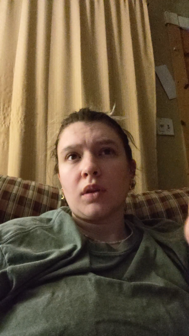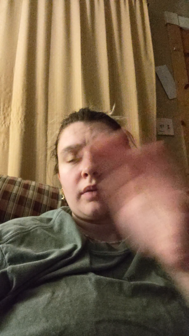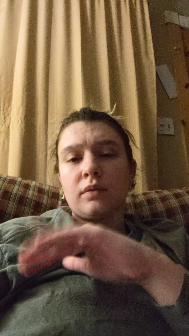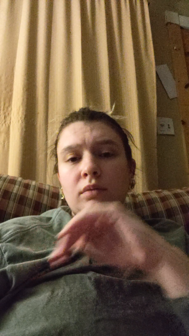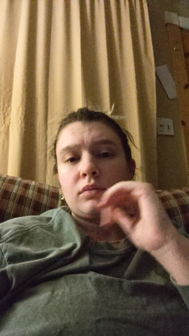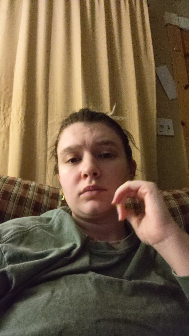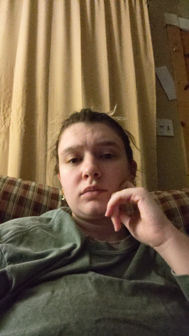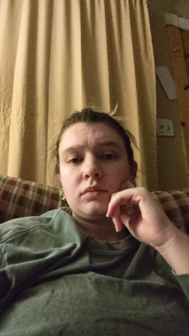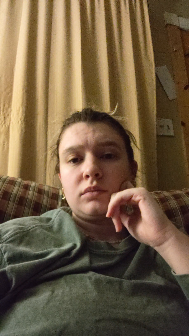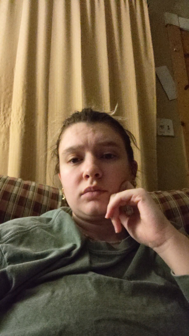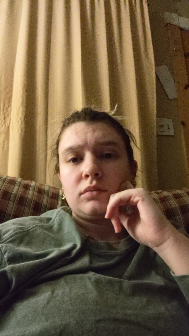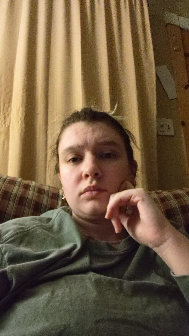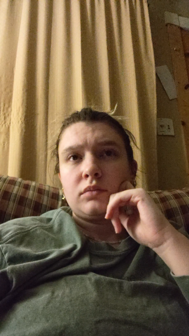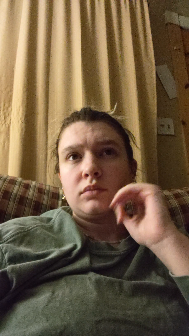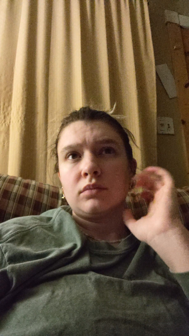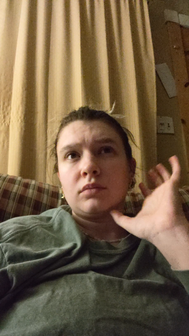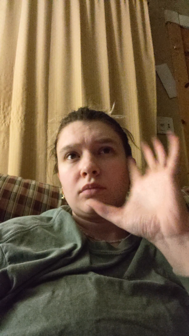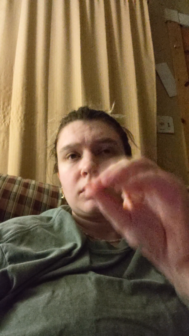bite